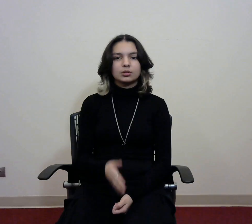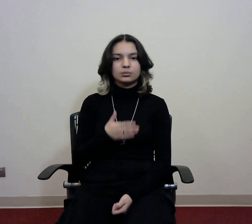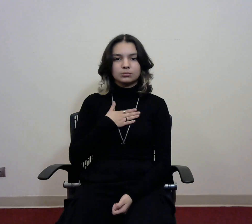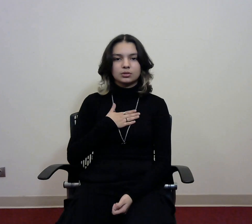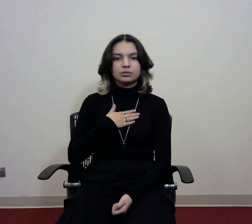mən